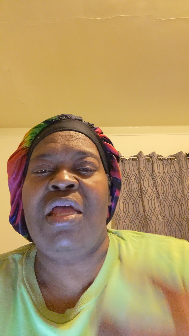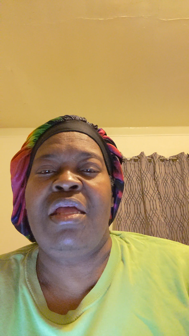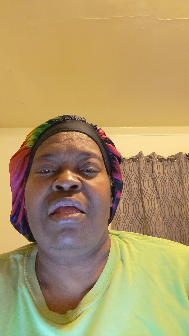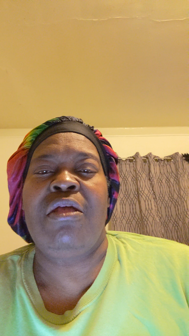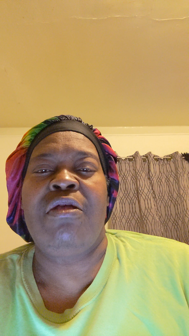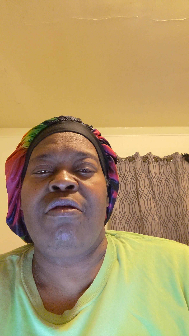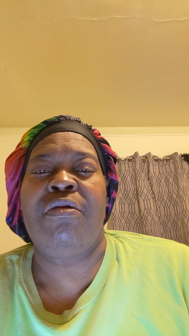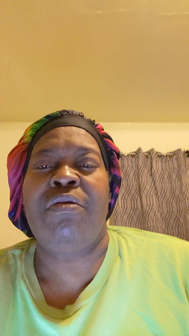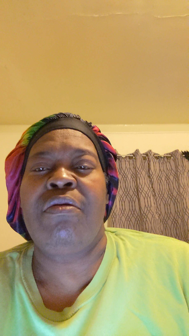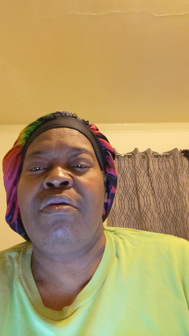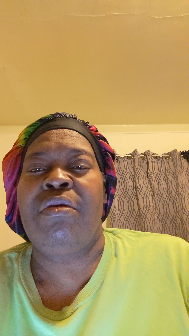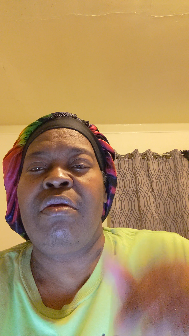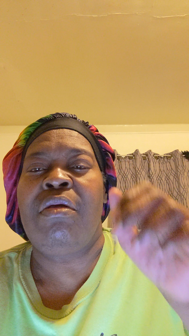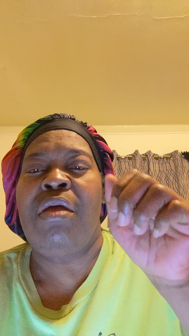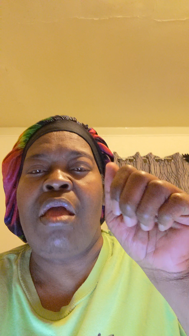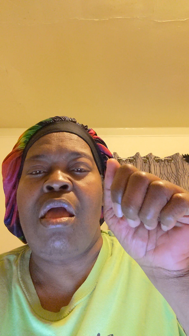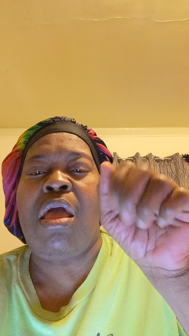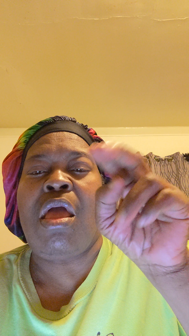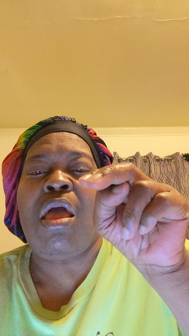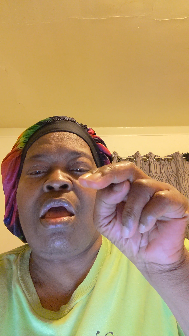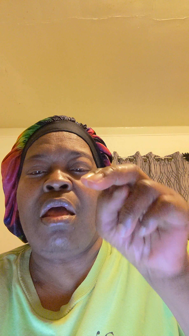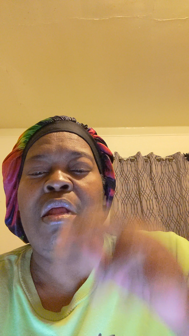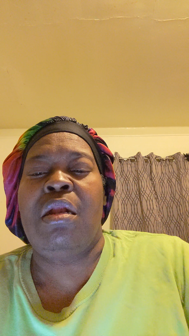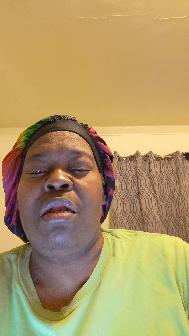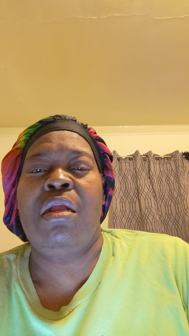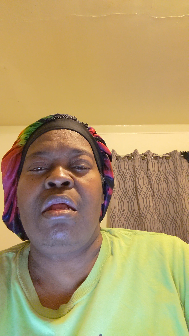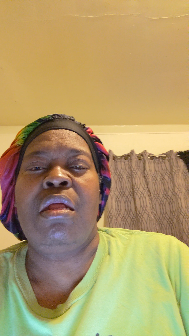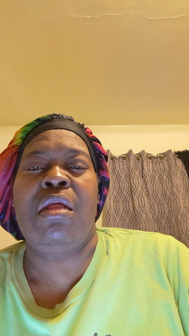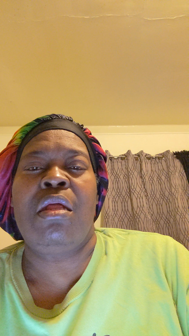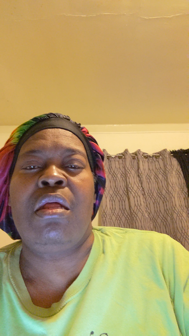an